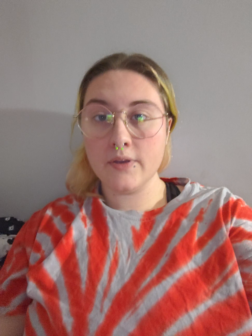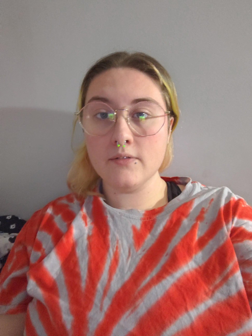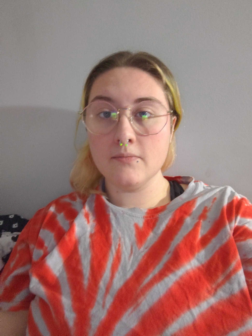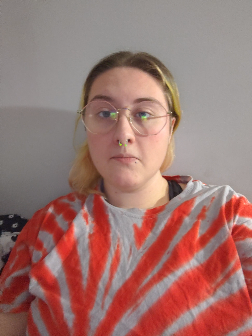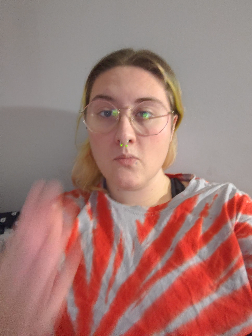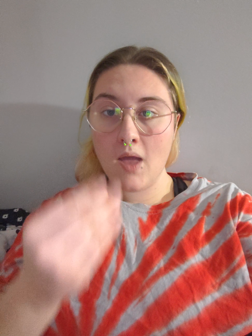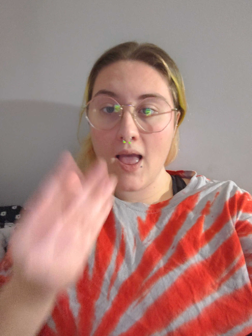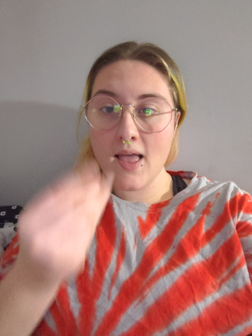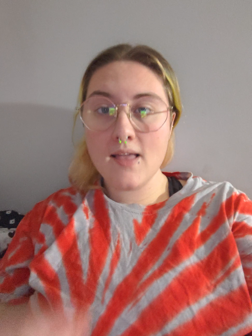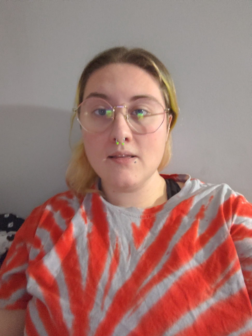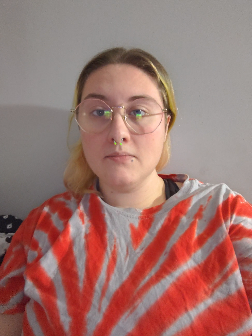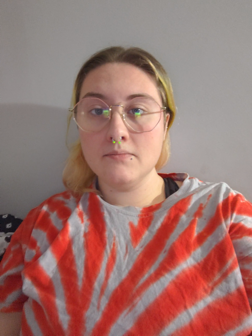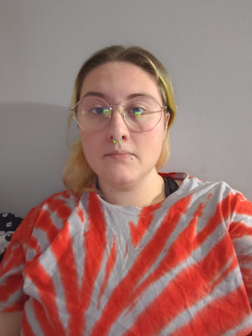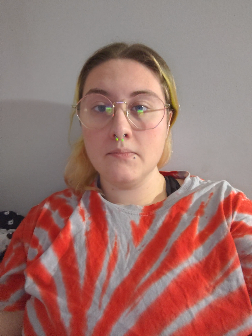wet